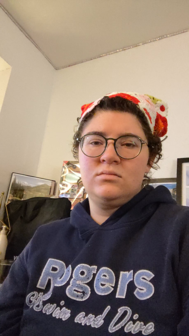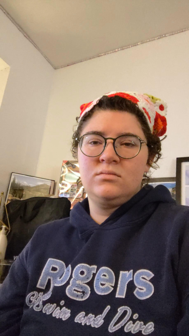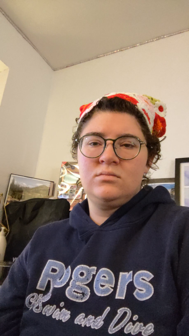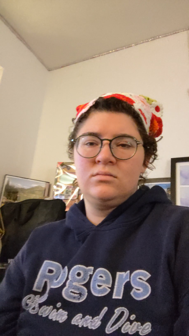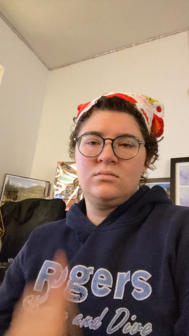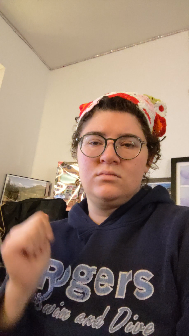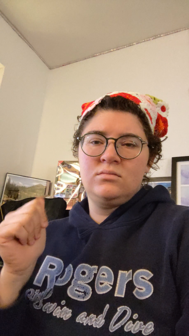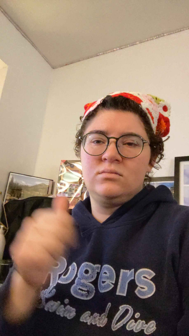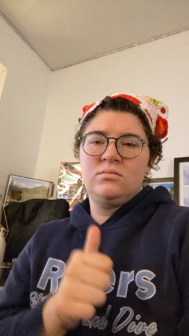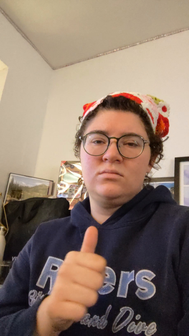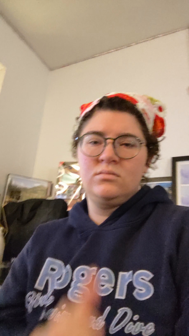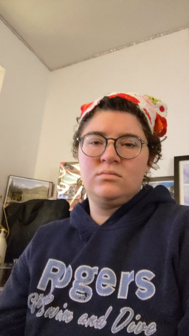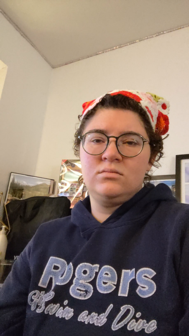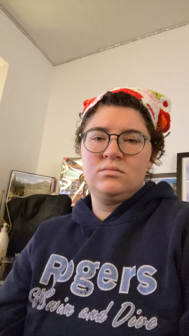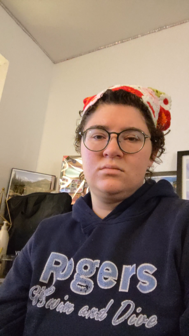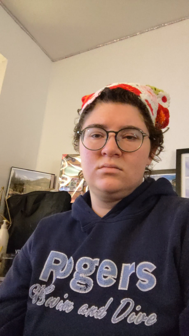coats